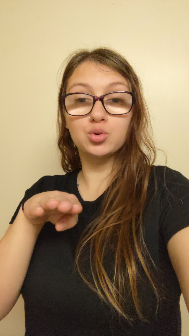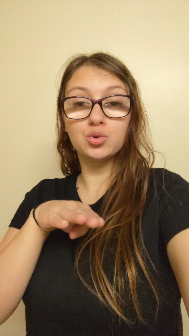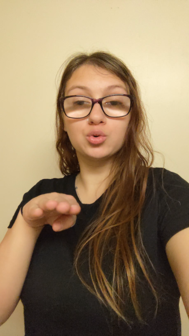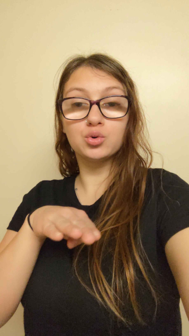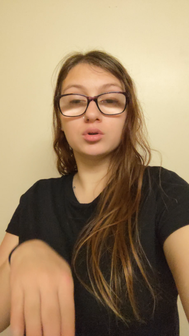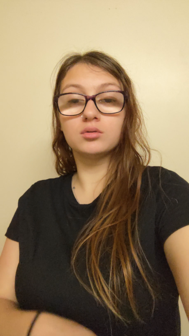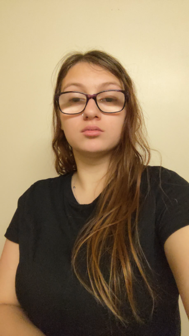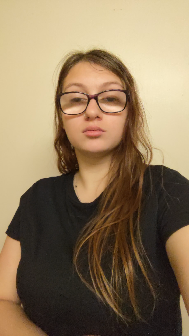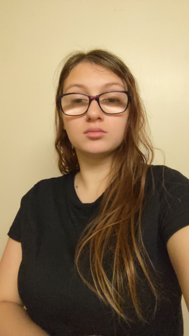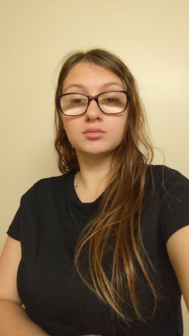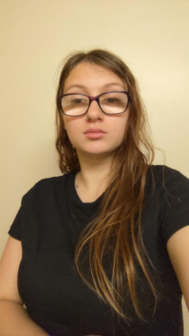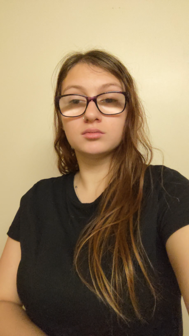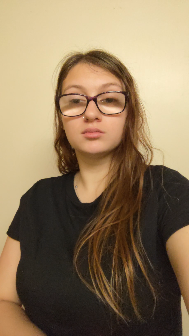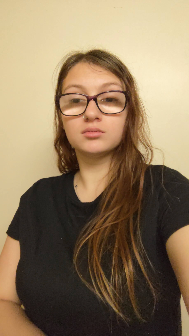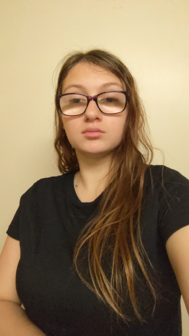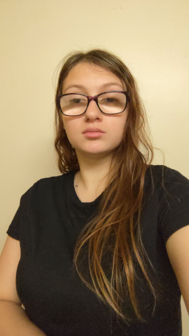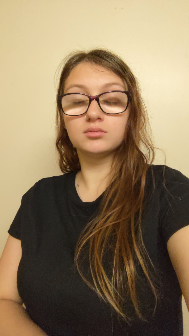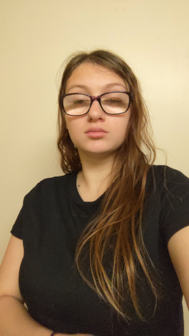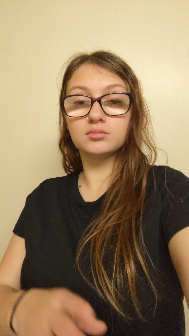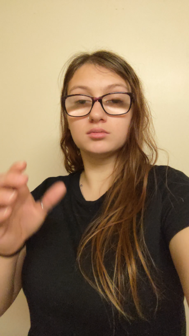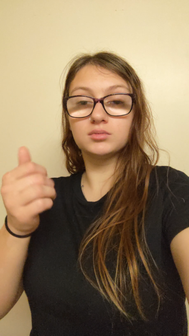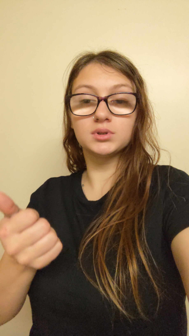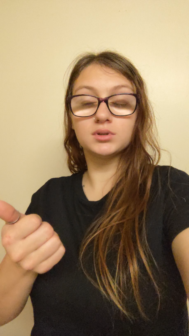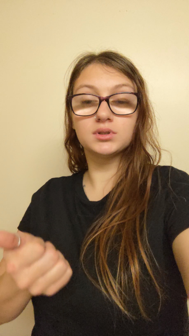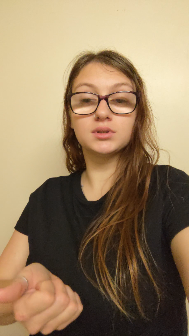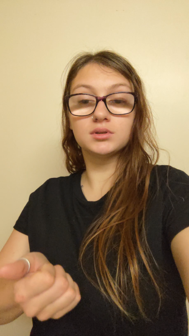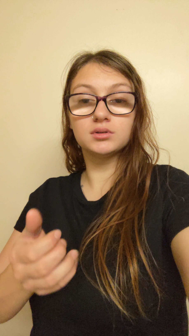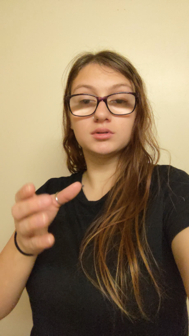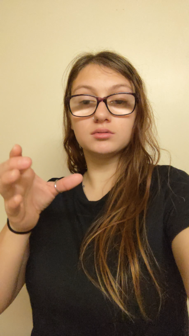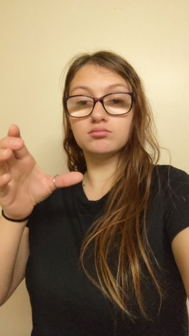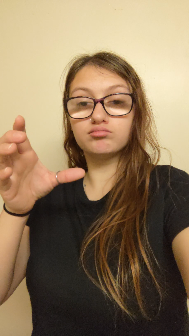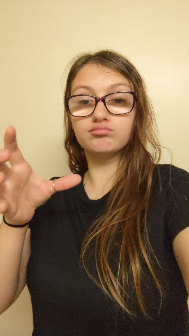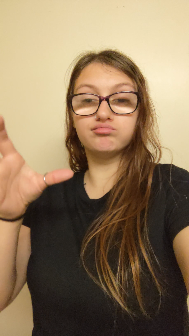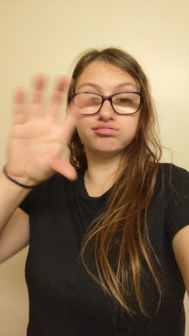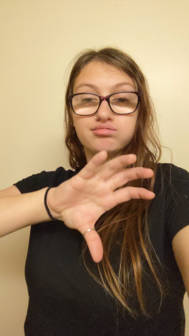dump